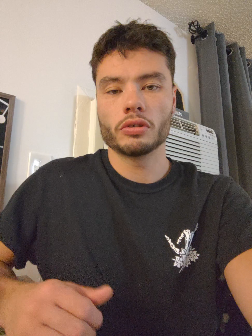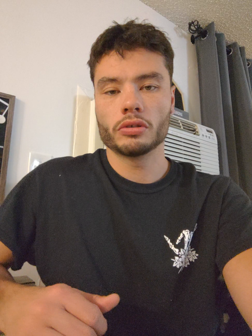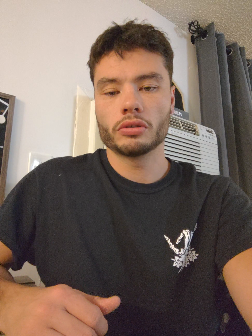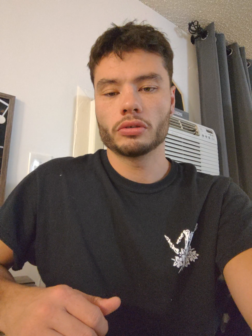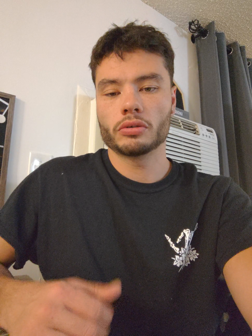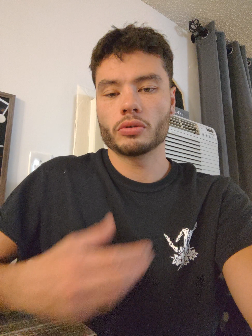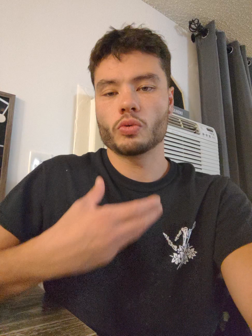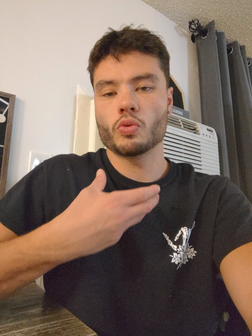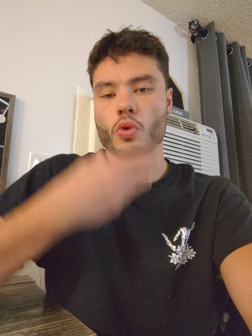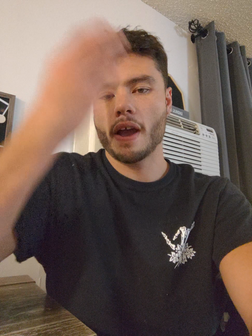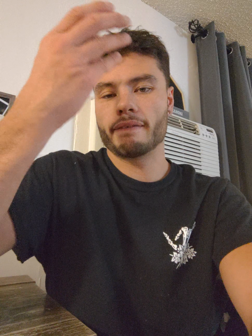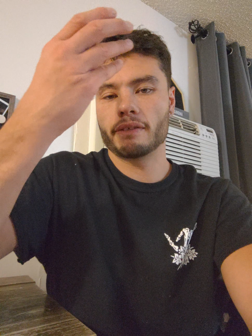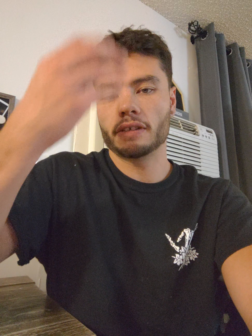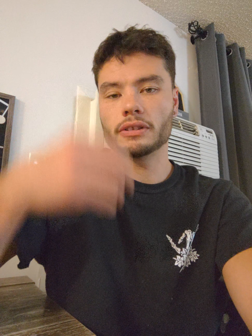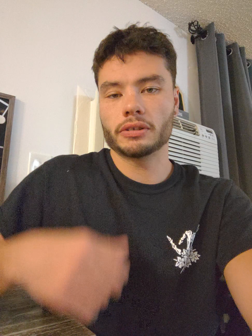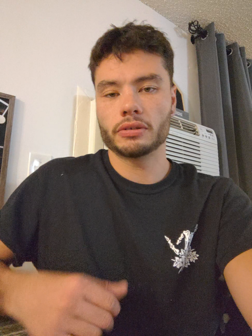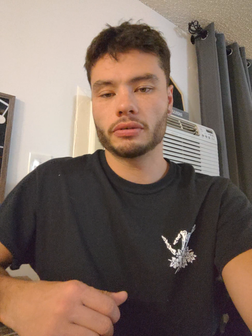giraffe